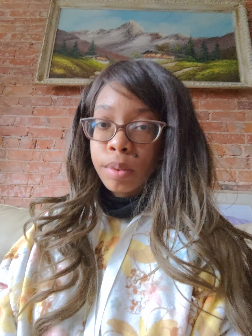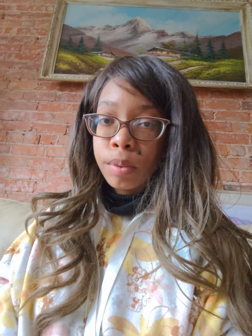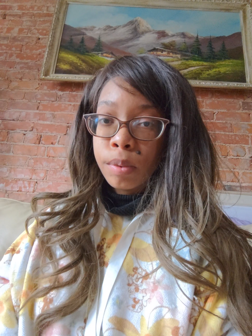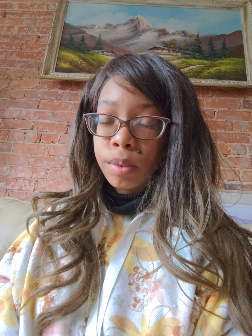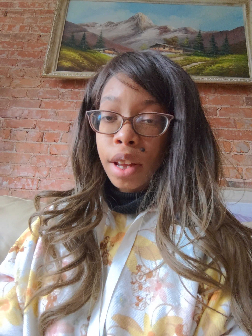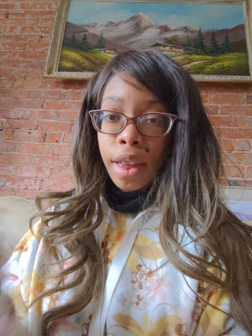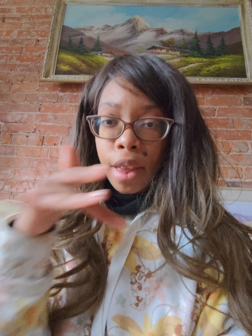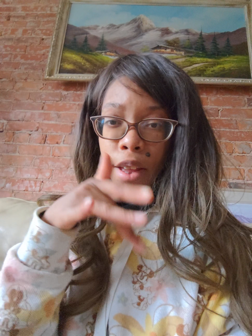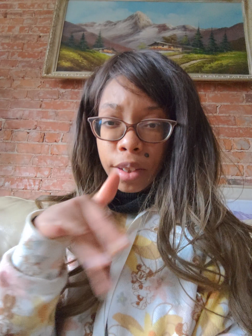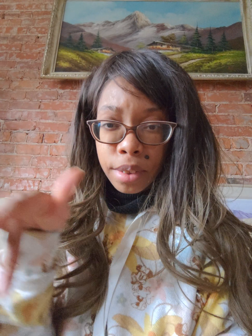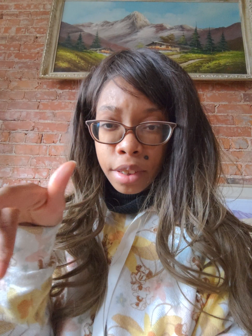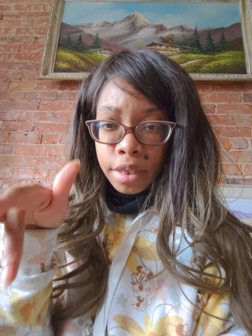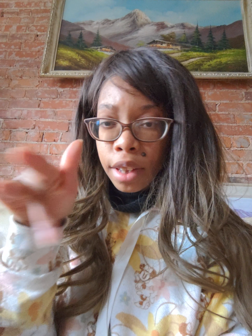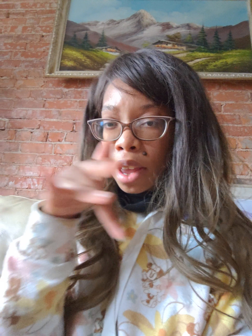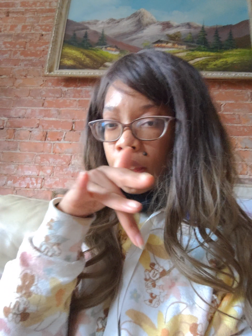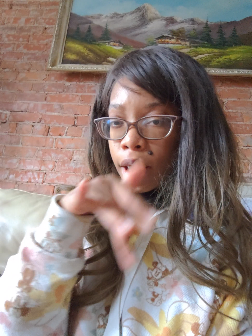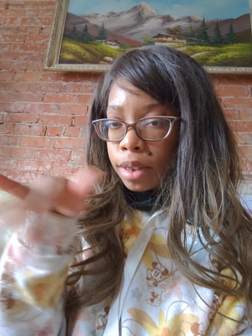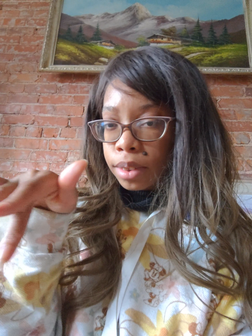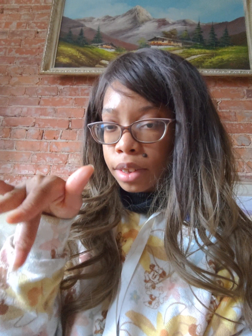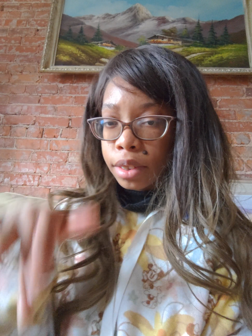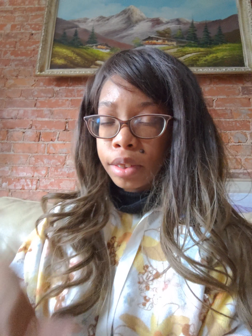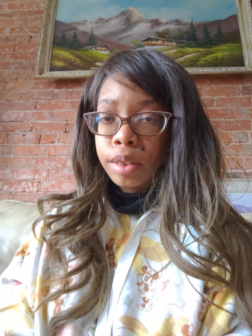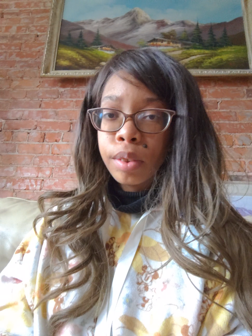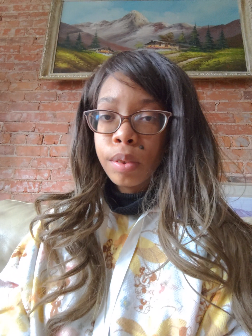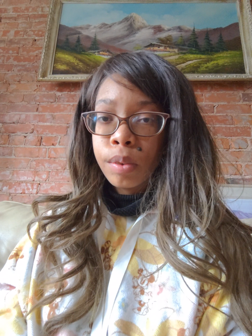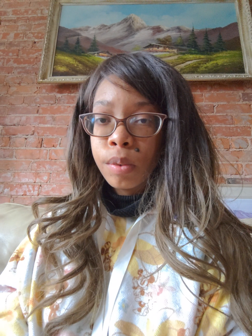empty